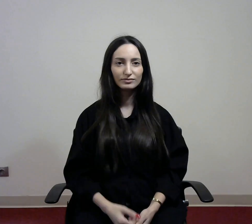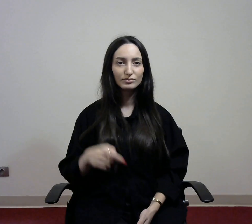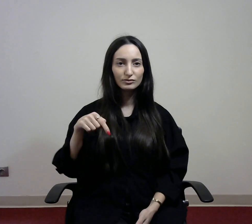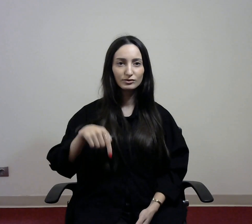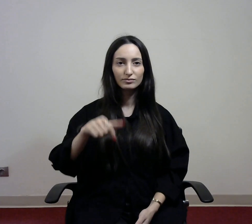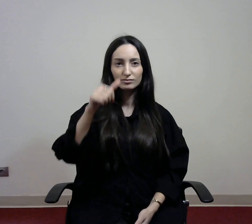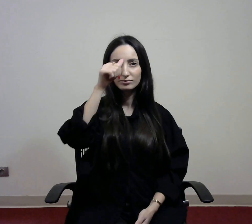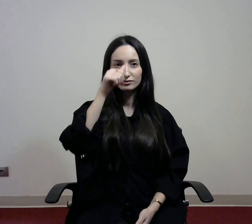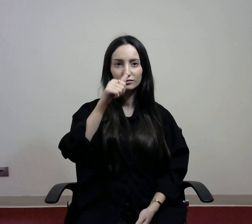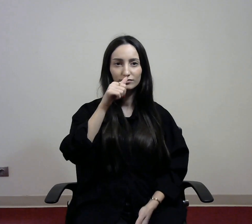bu ay